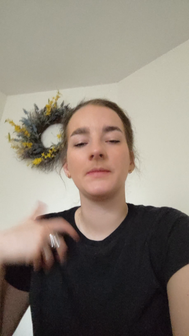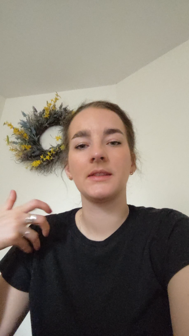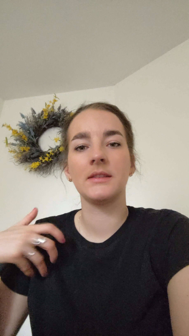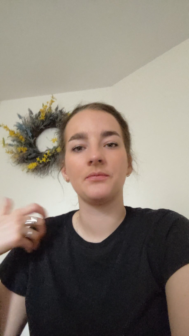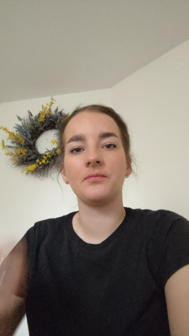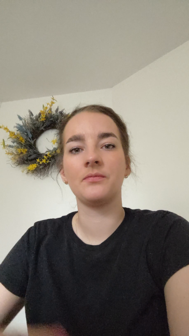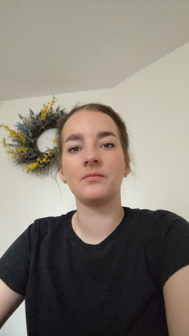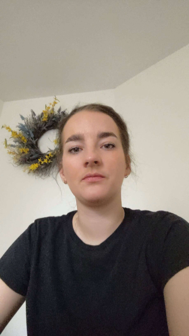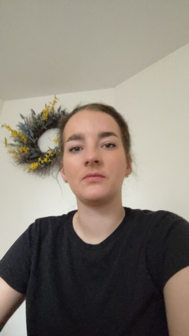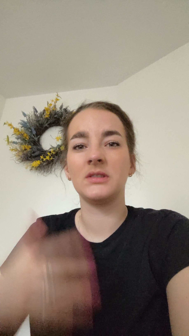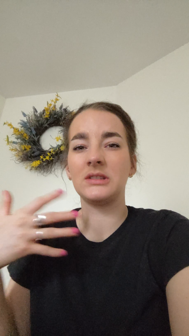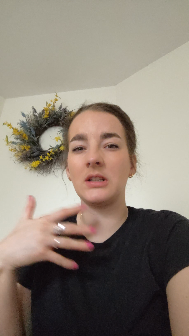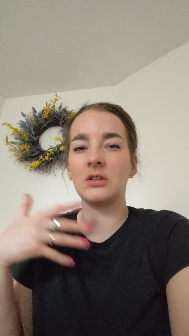scared